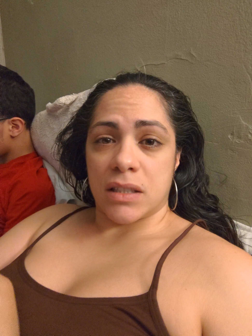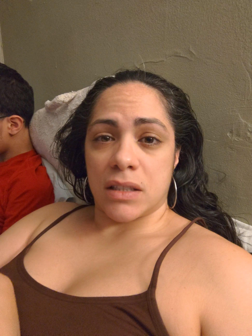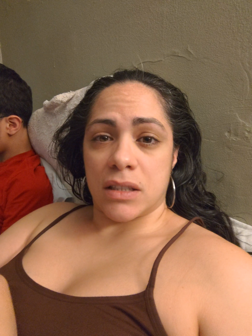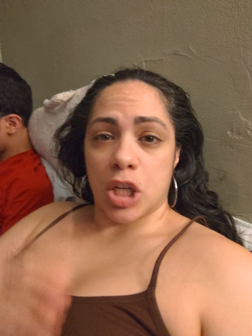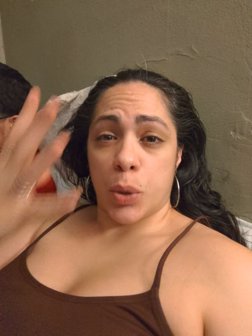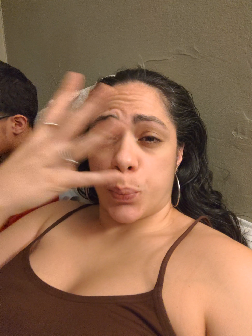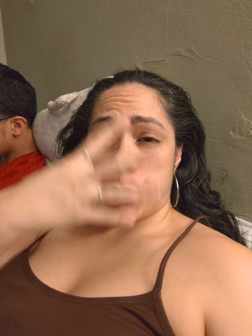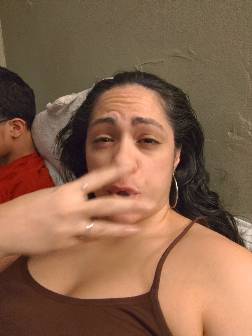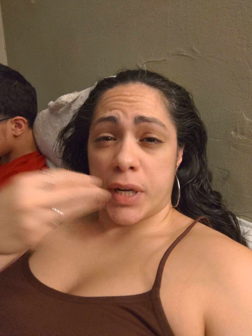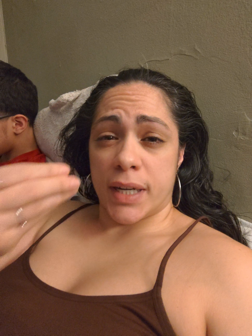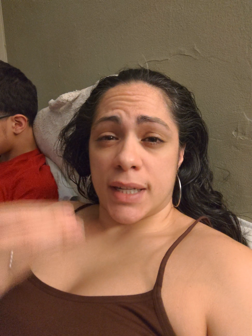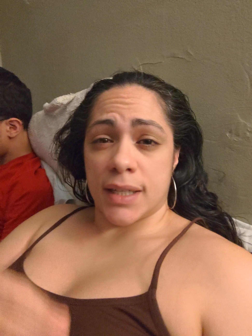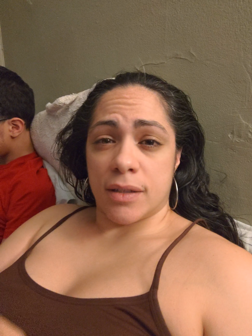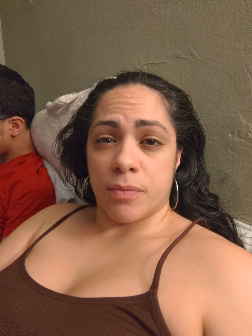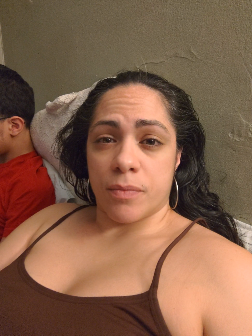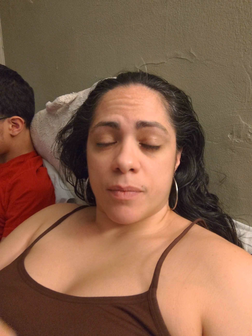pretty